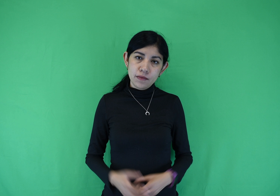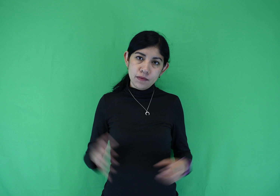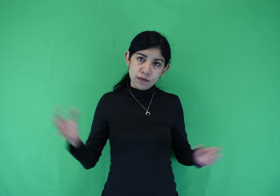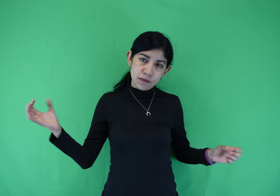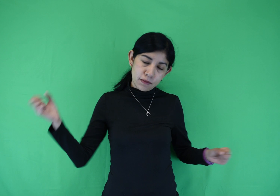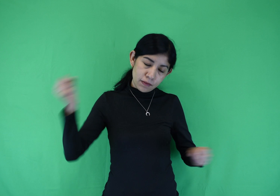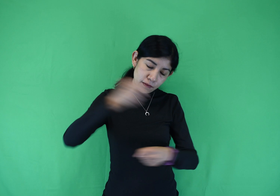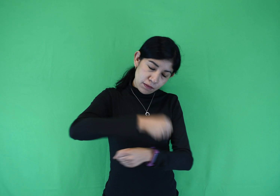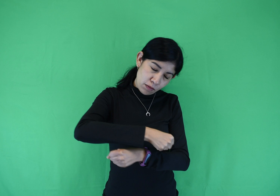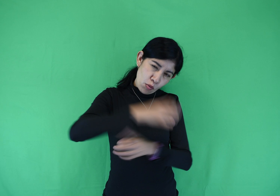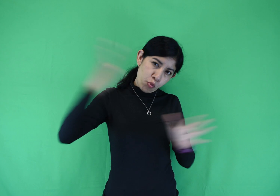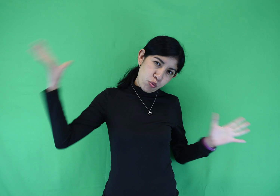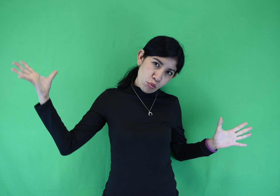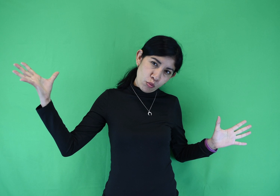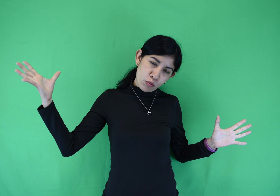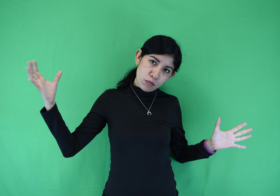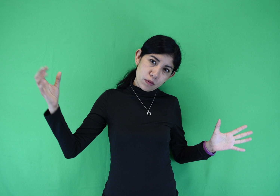explosión